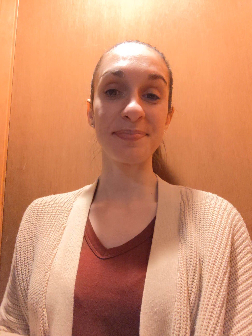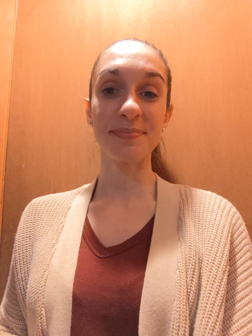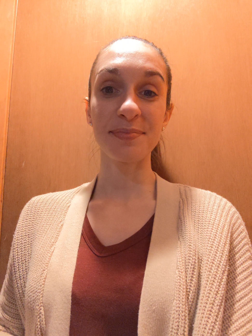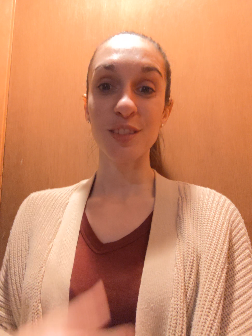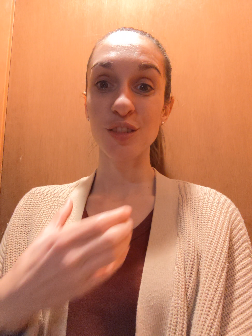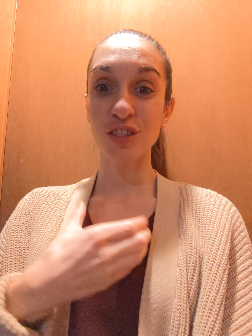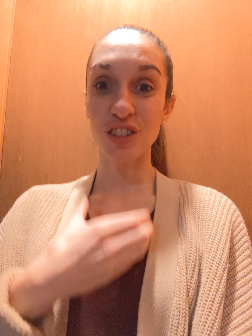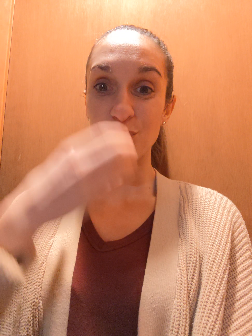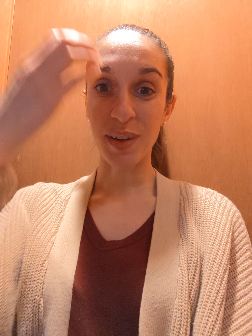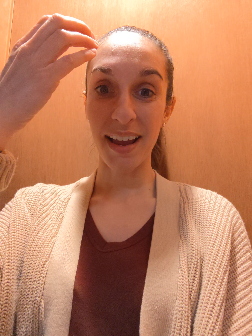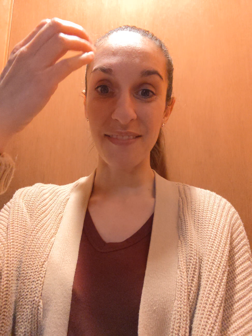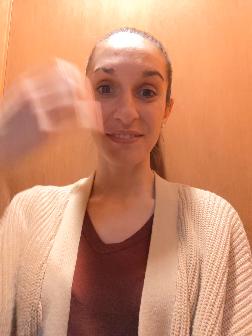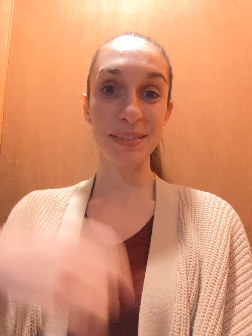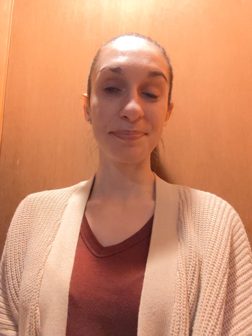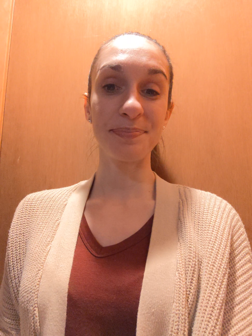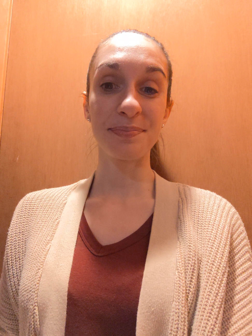giraffe